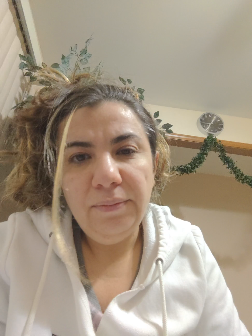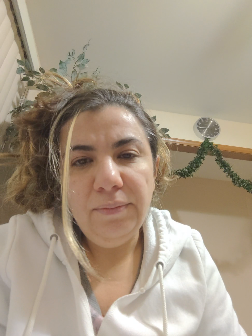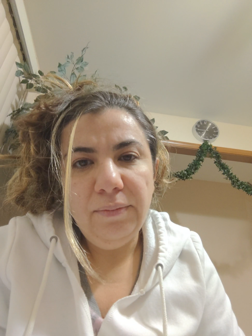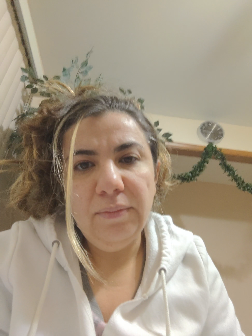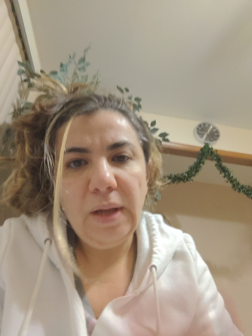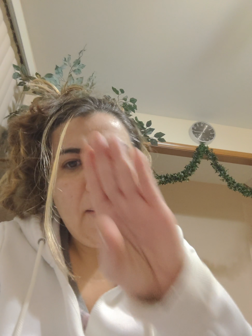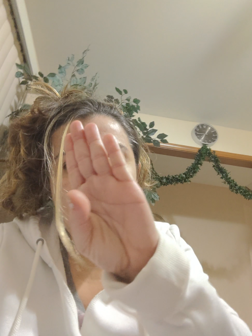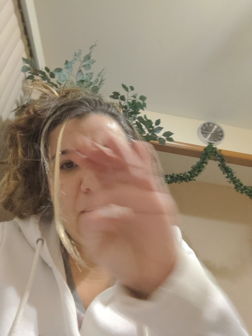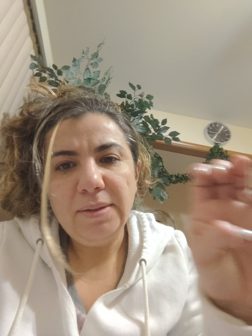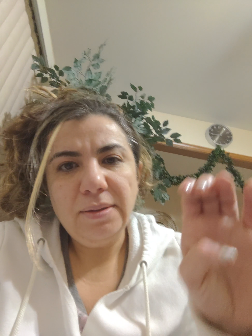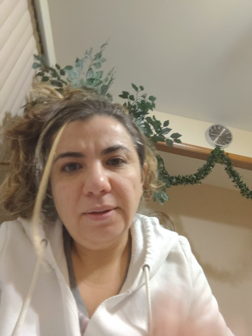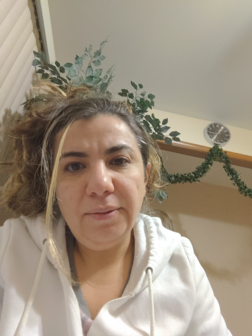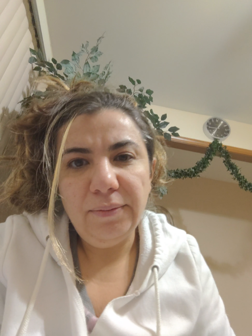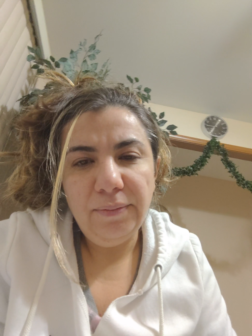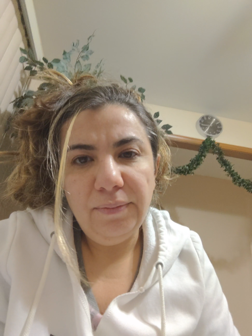bee